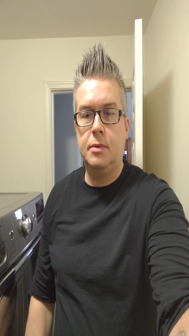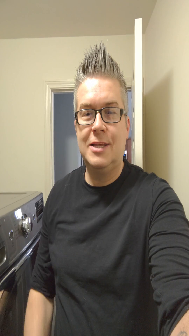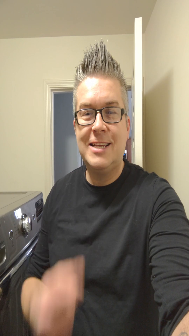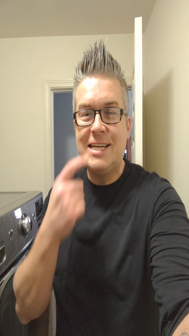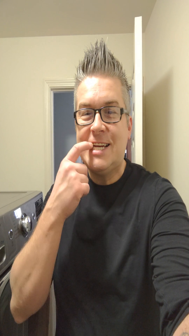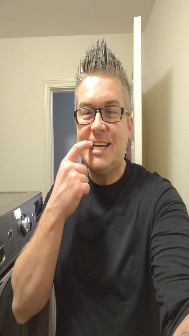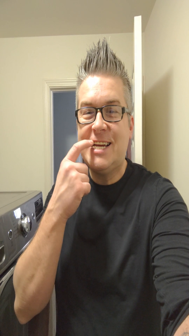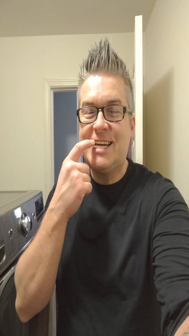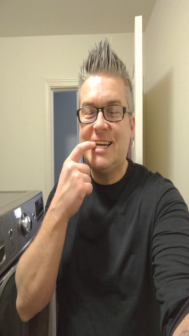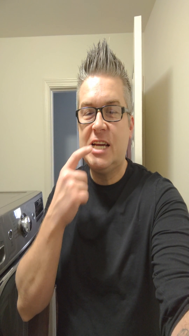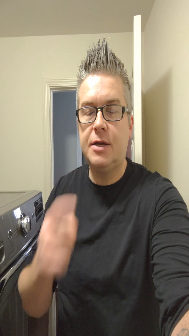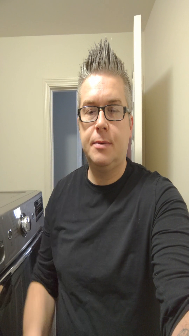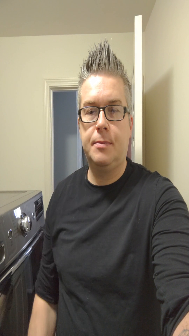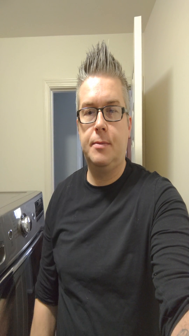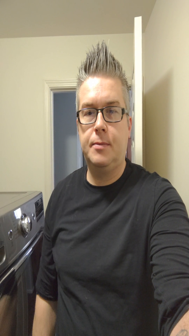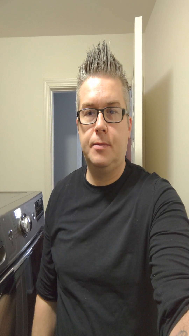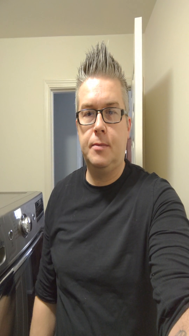tooth